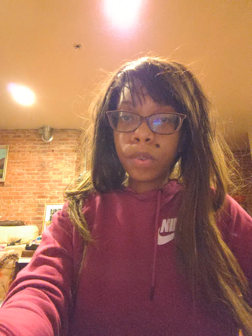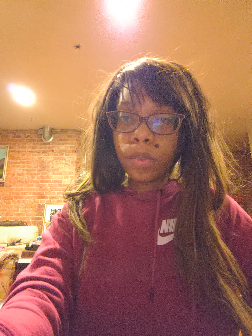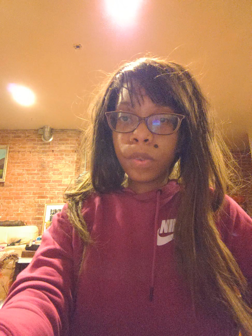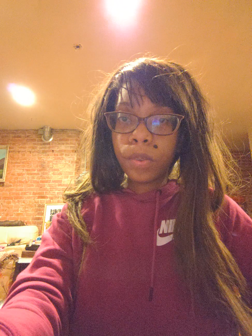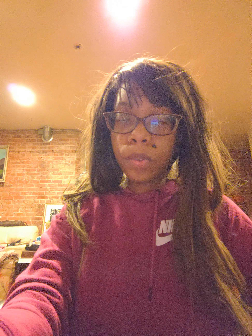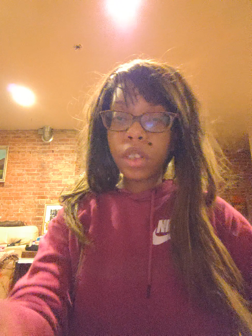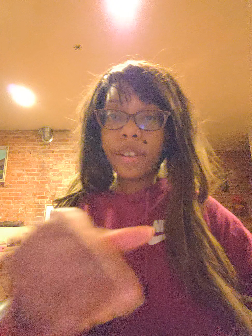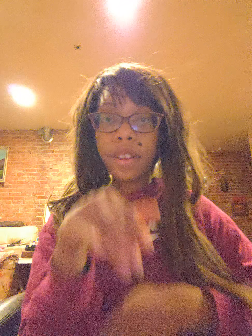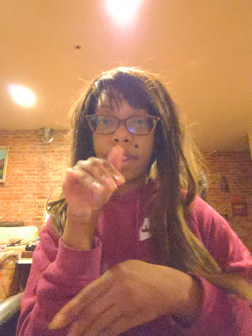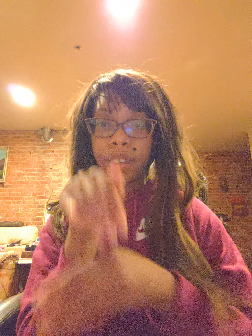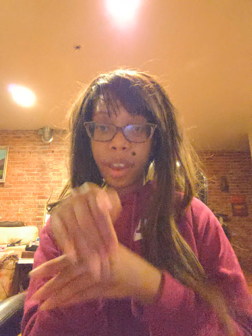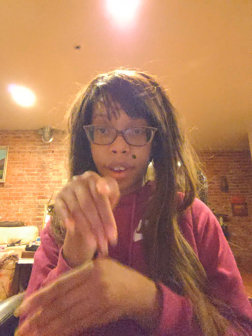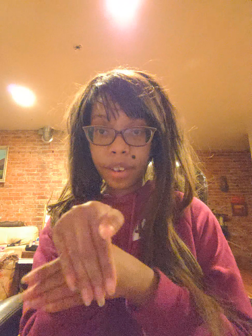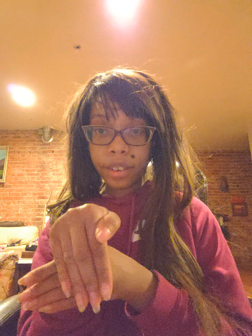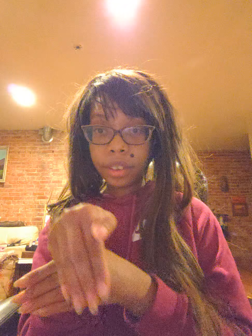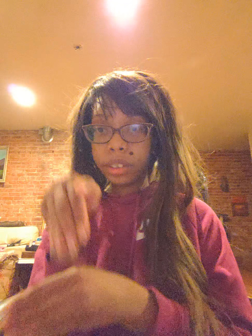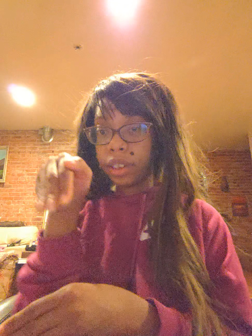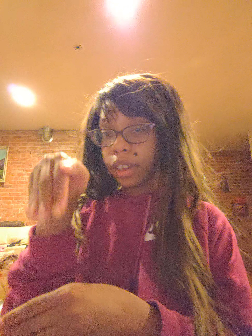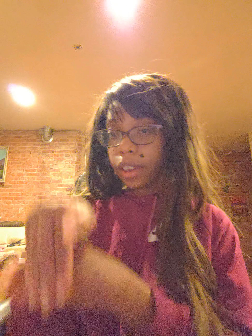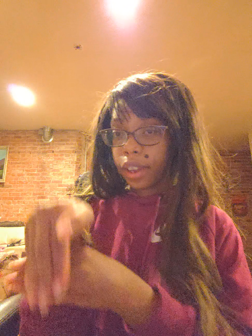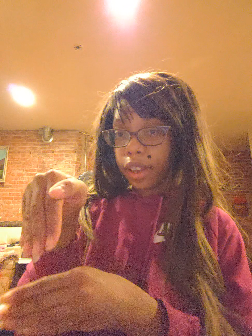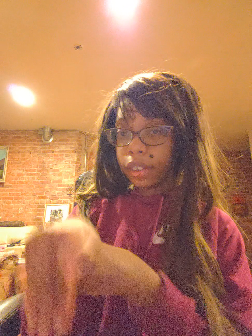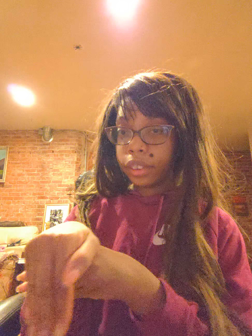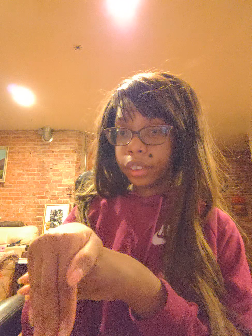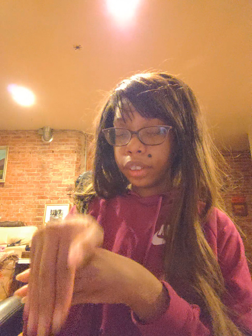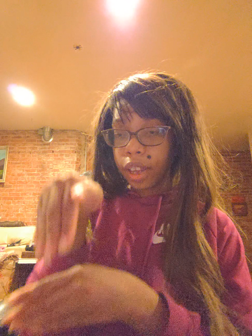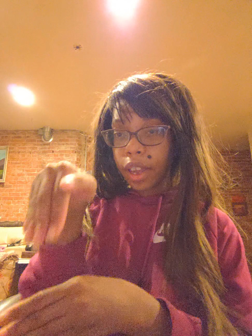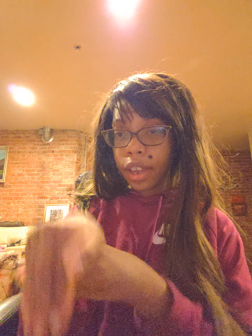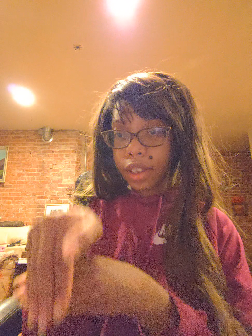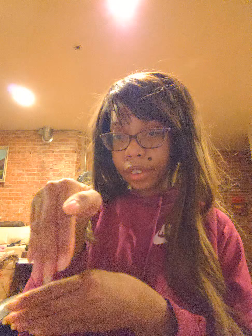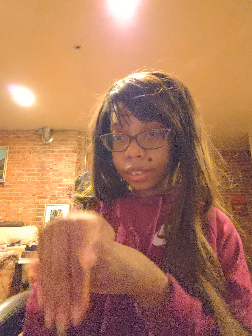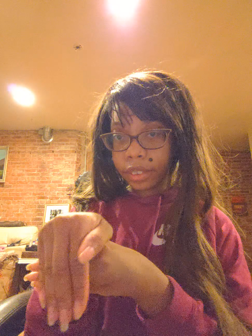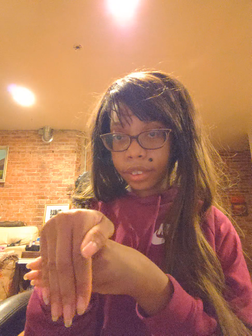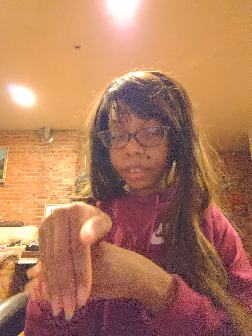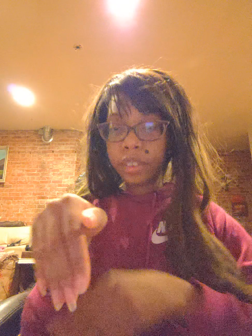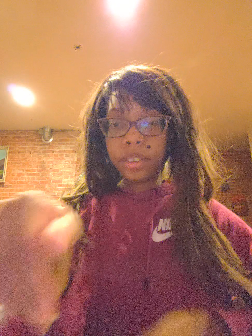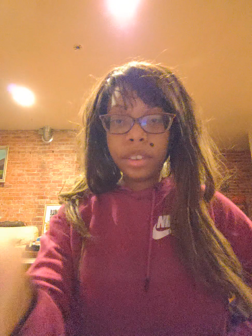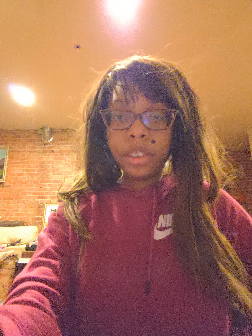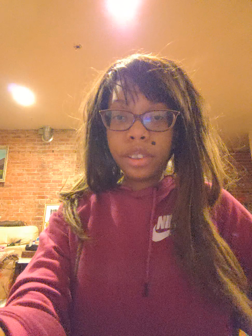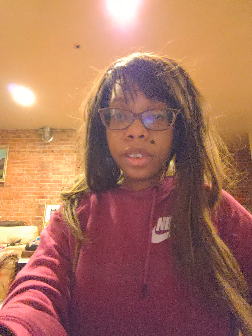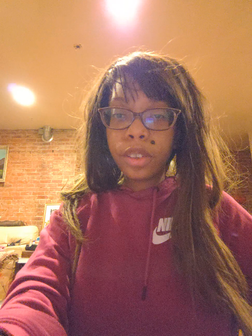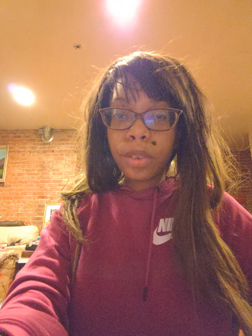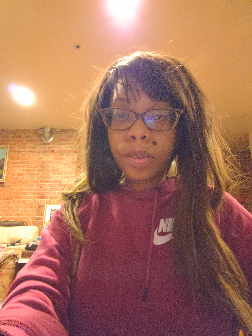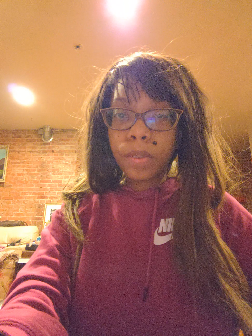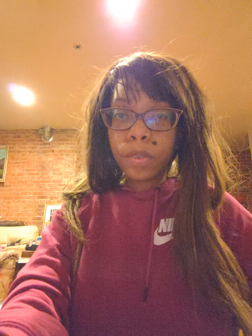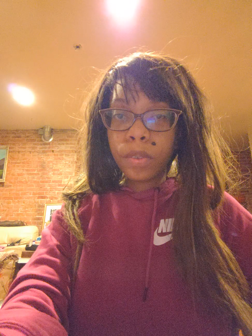night